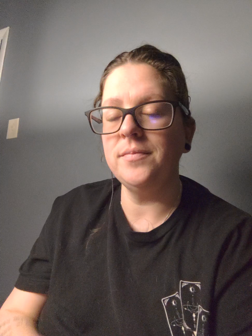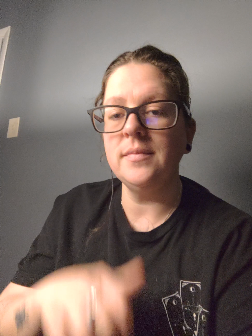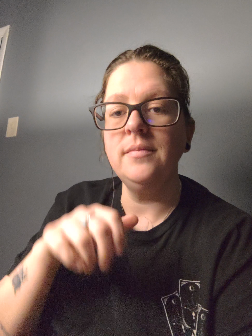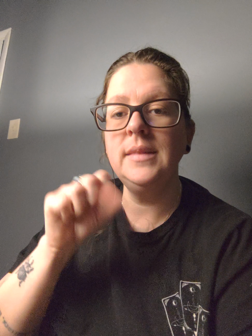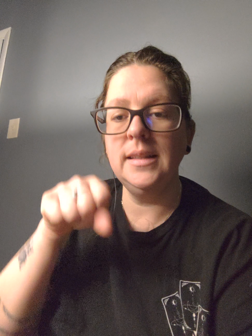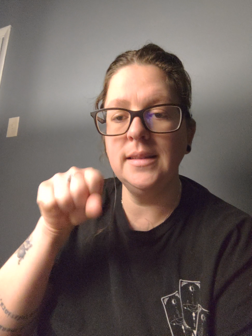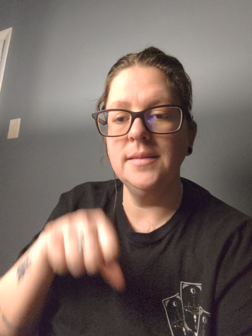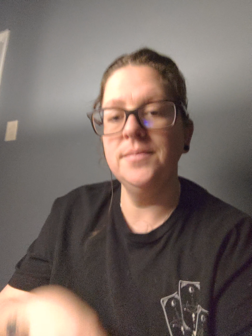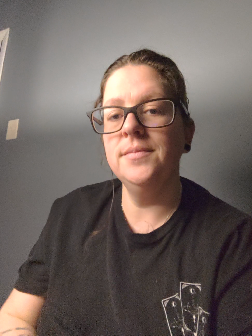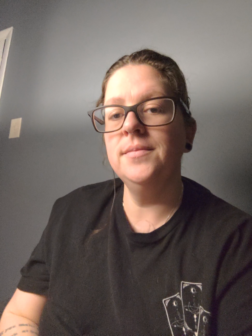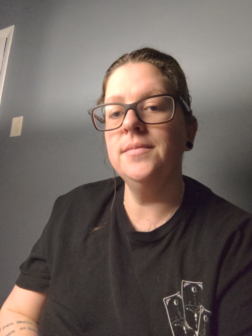yes